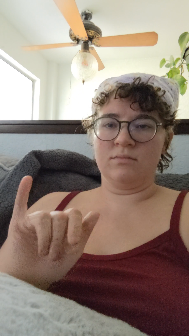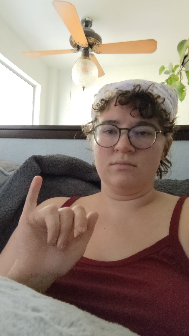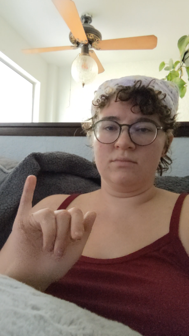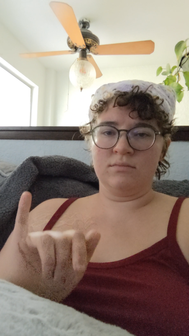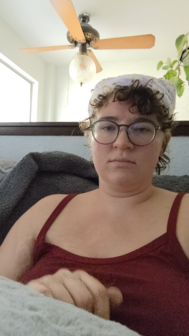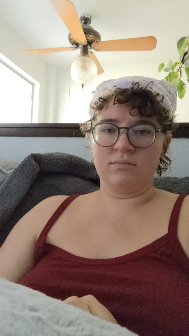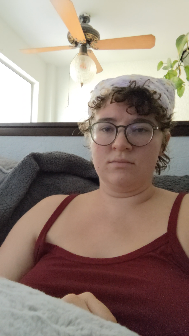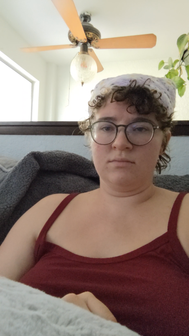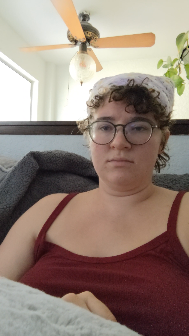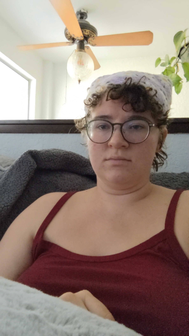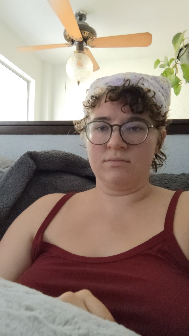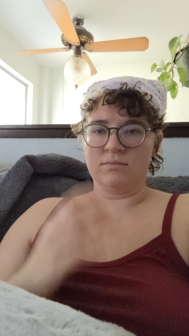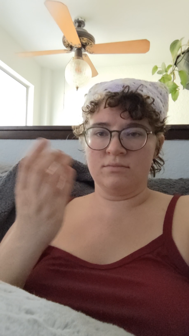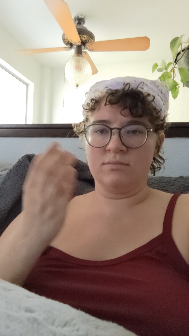shake